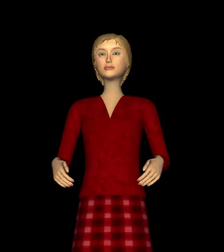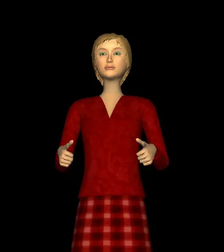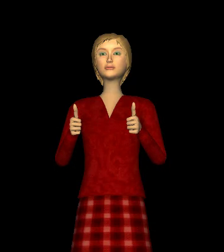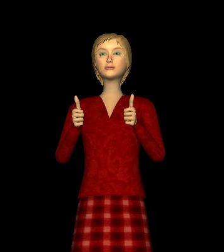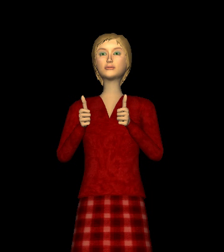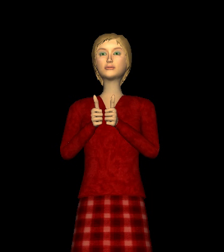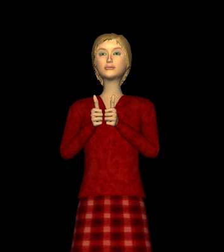مع